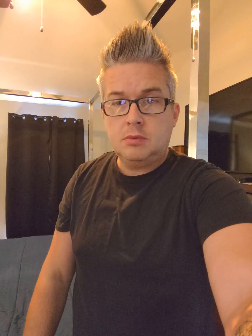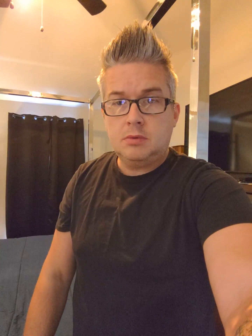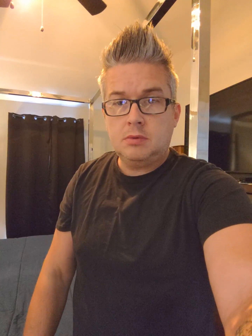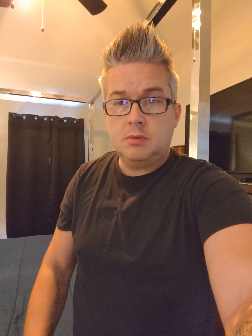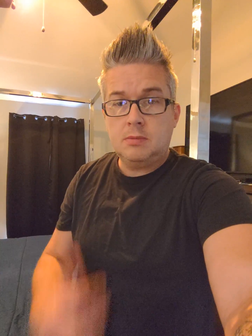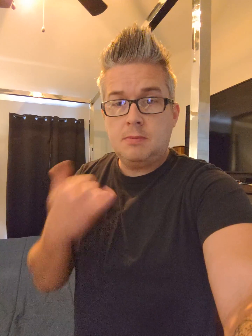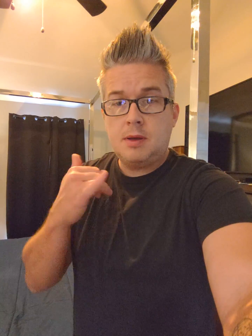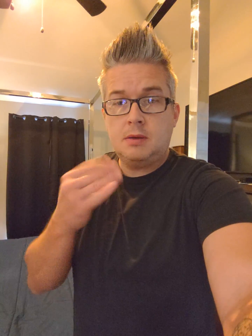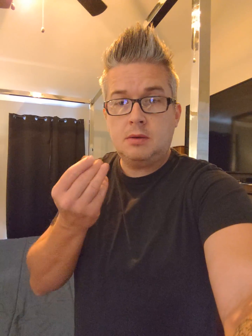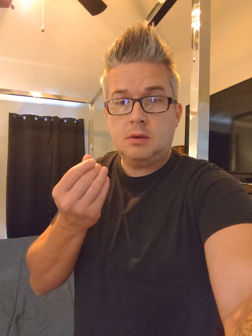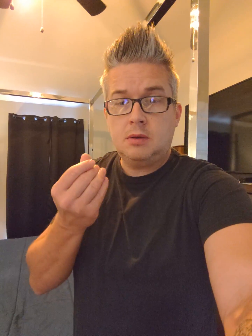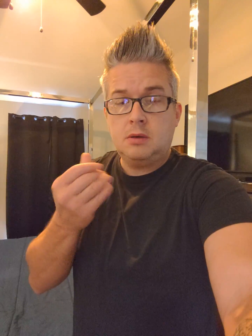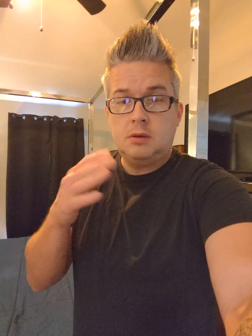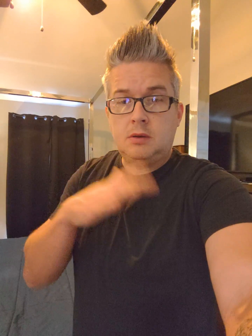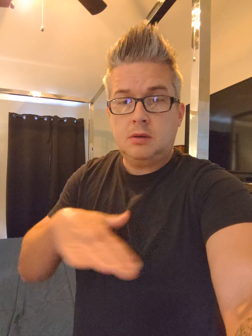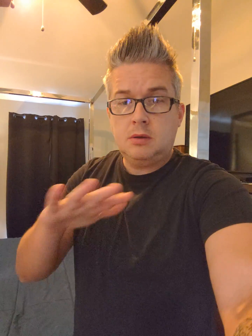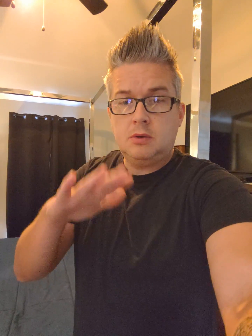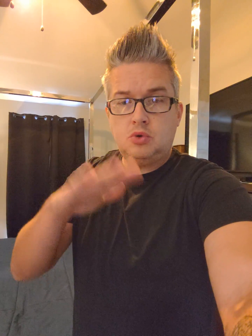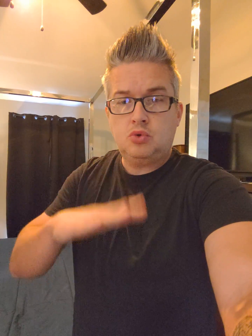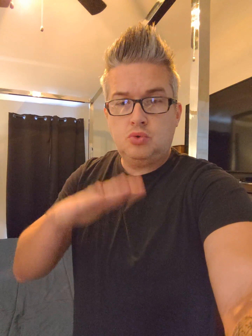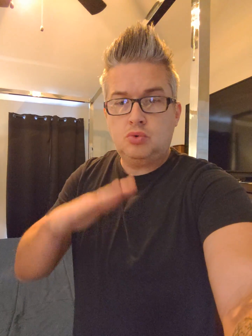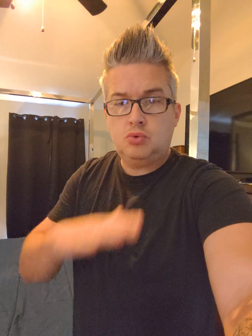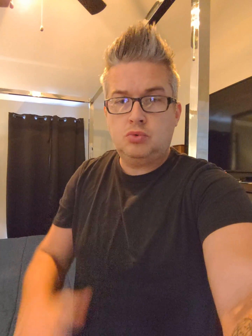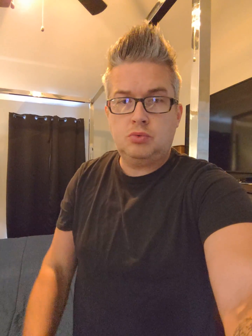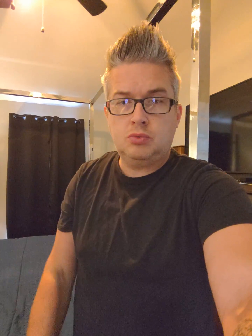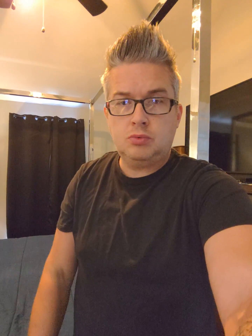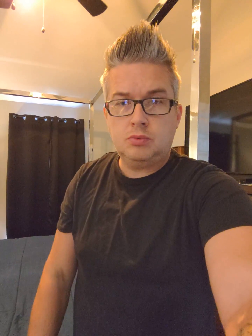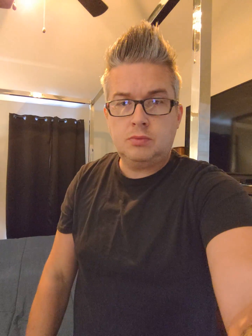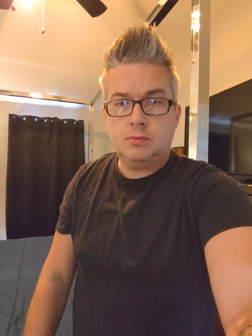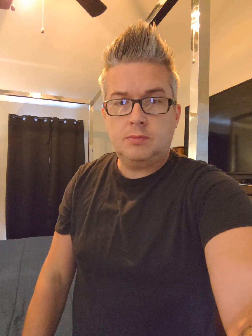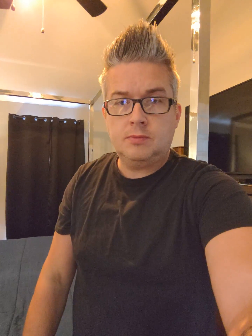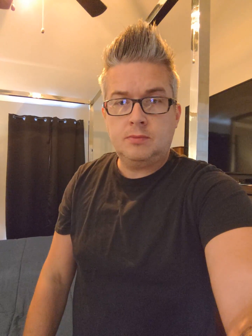playground